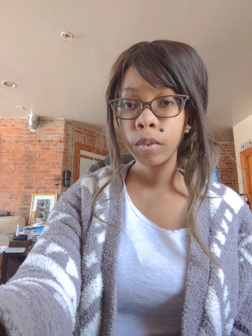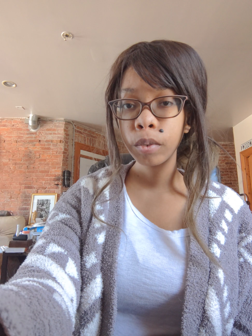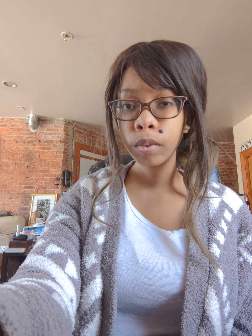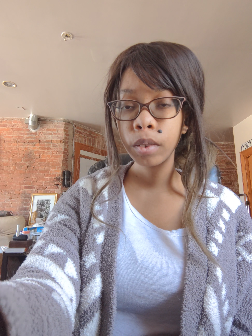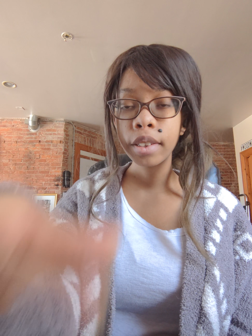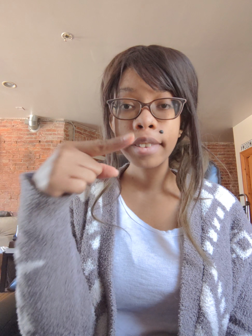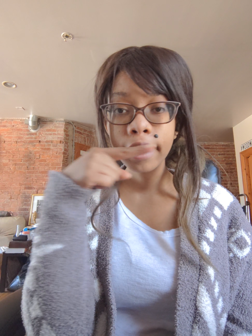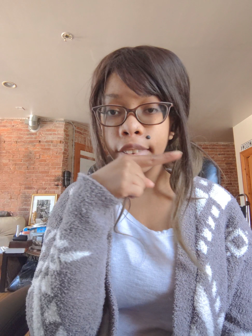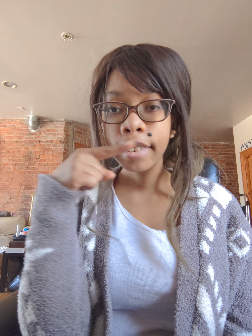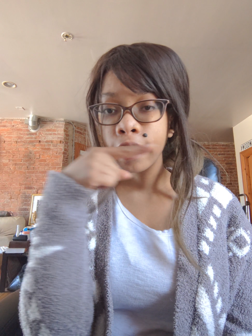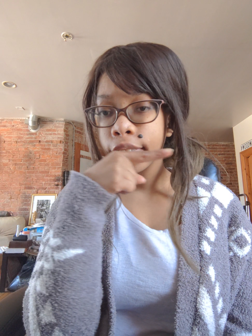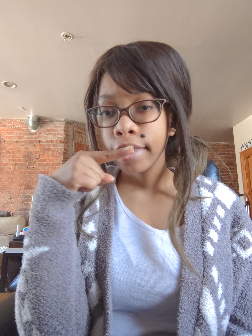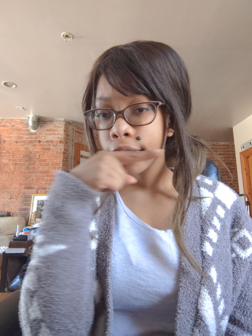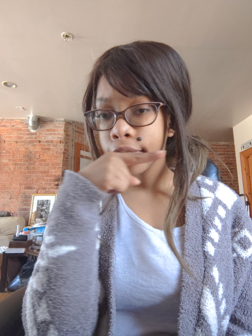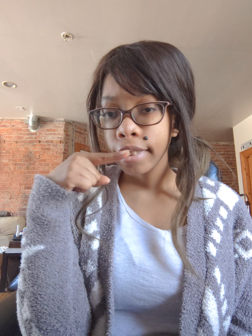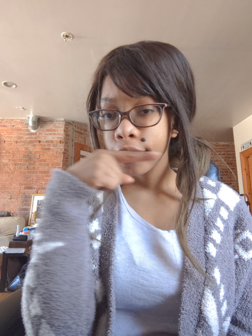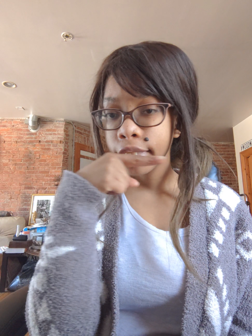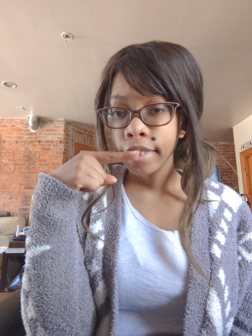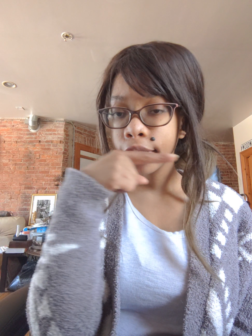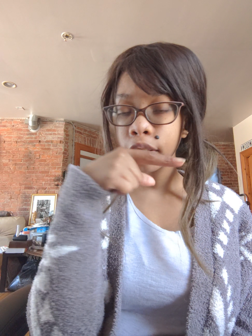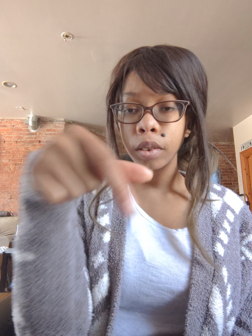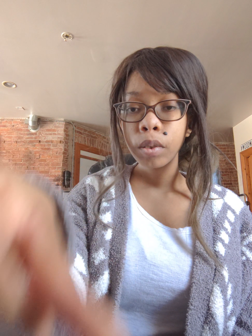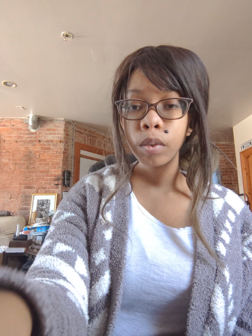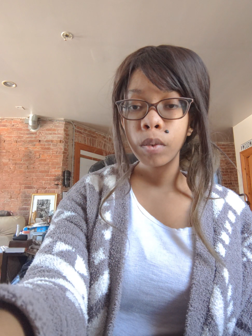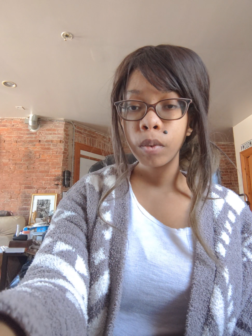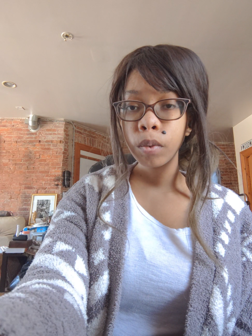toothbrush